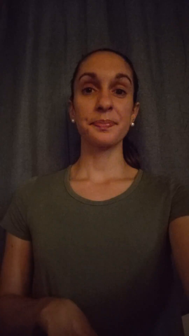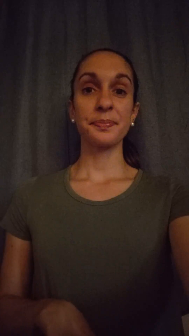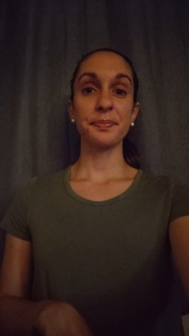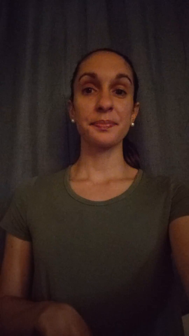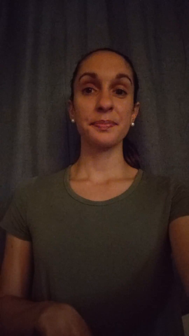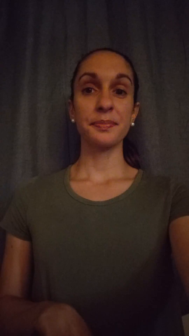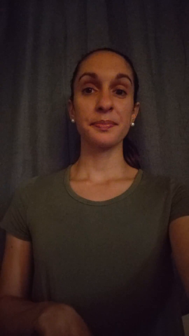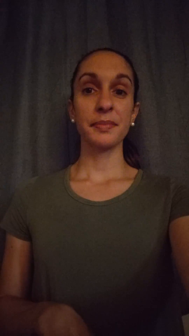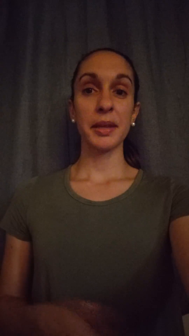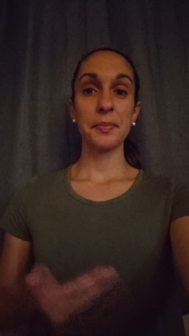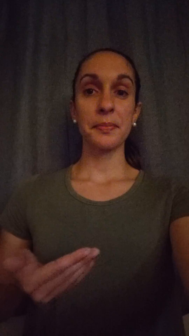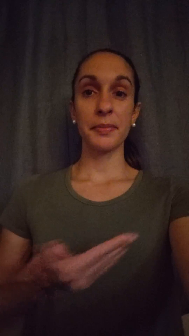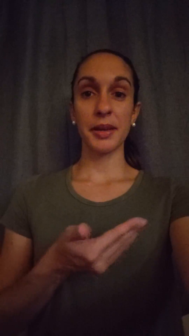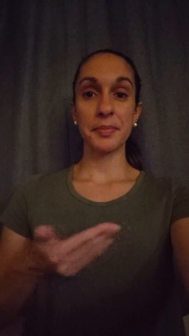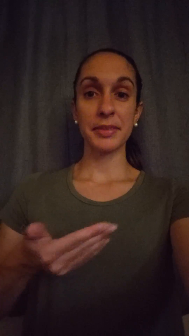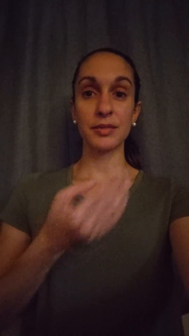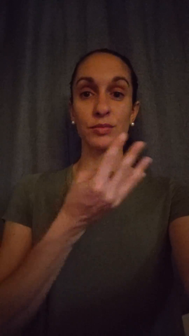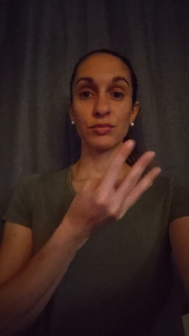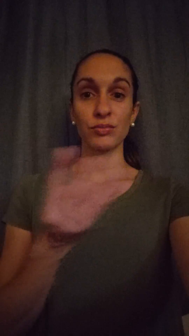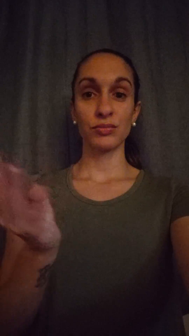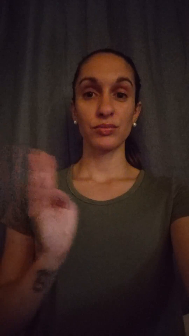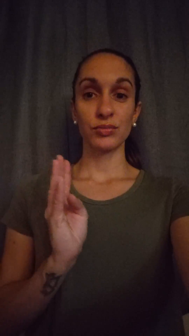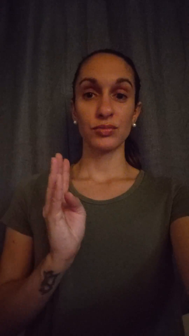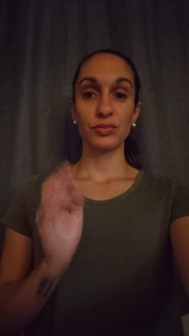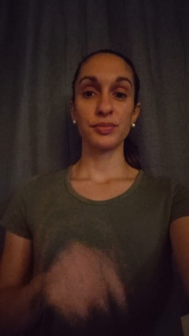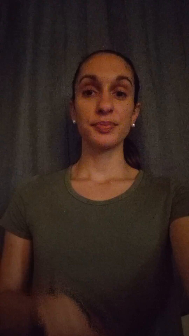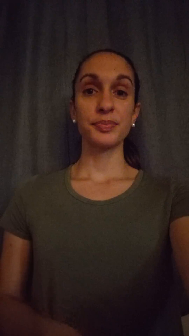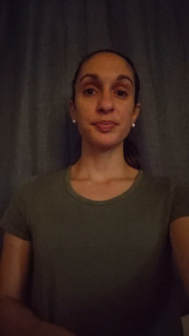crib